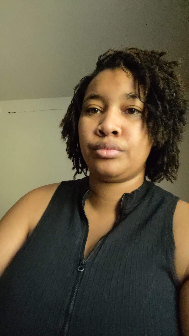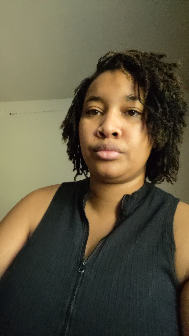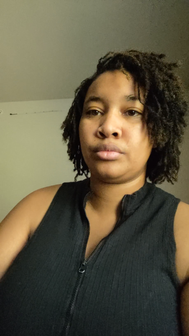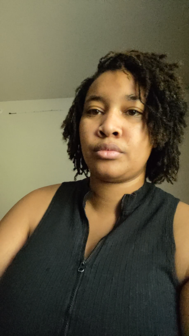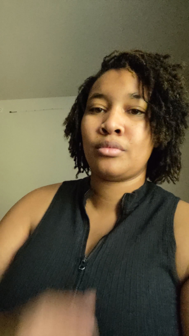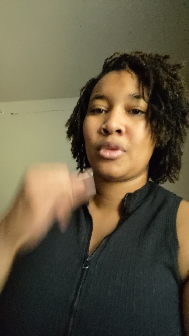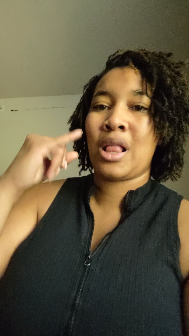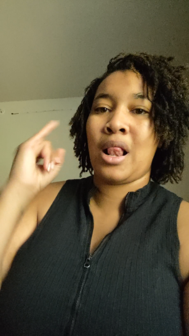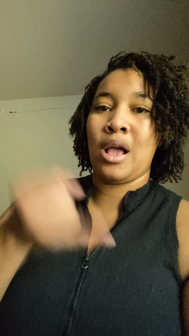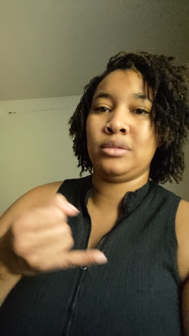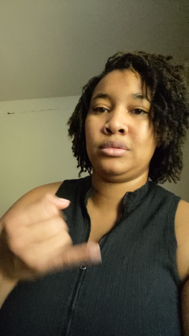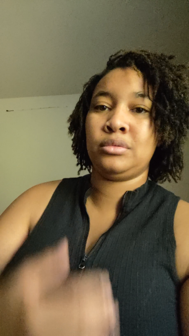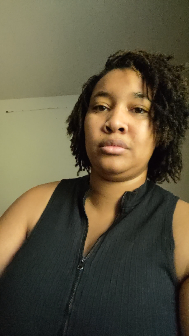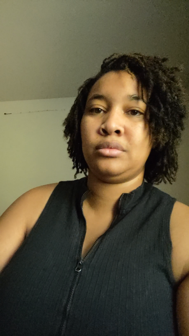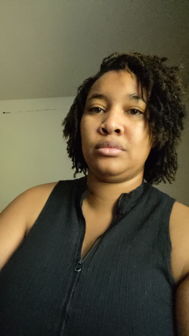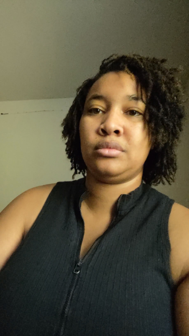last